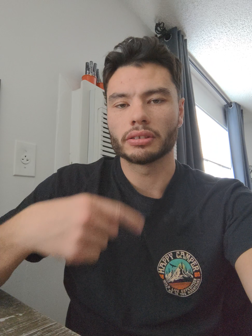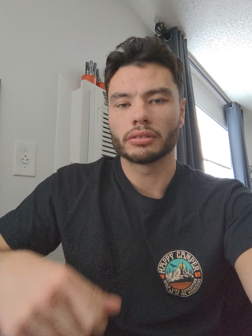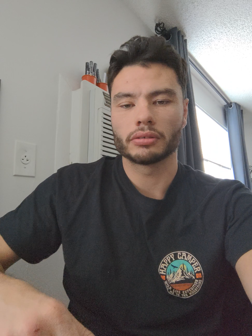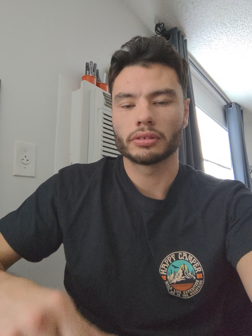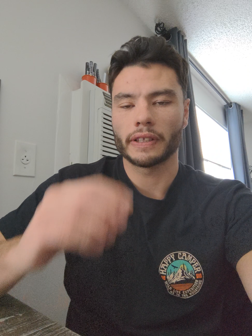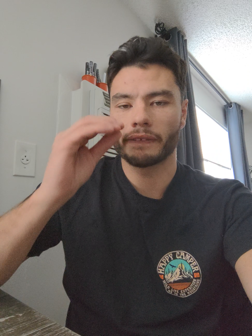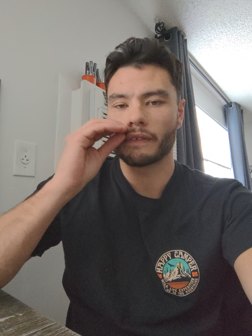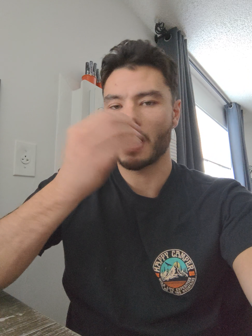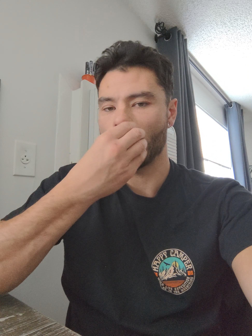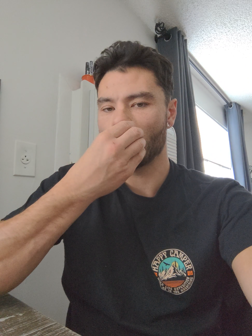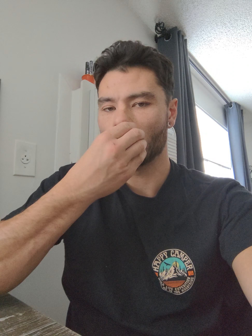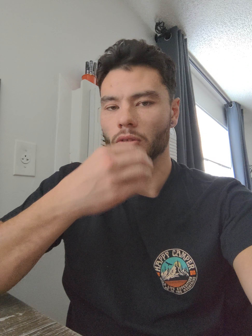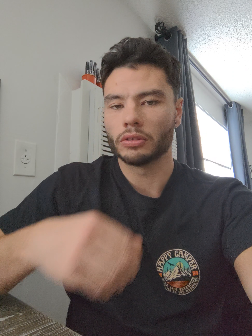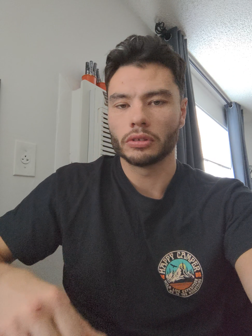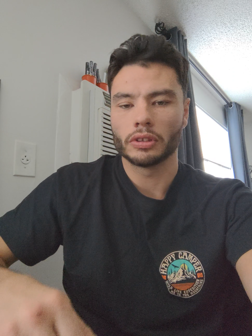flower